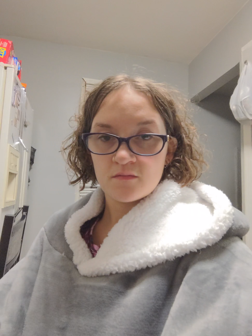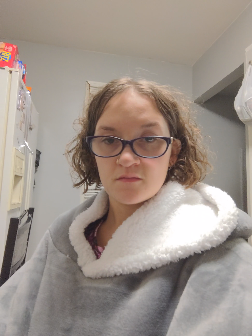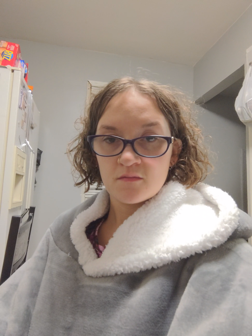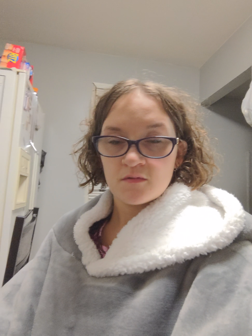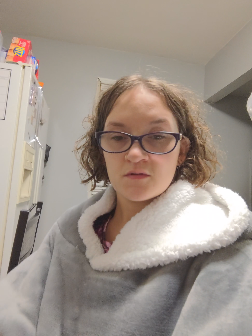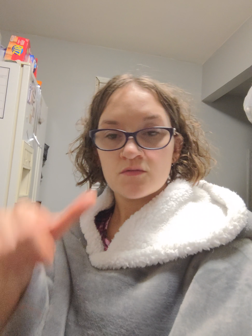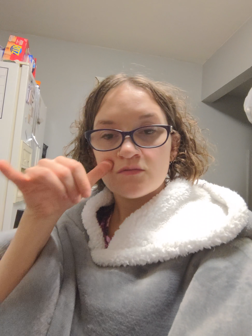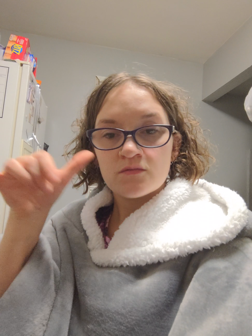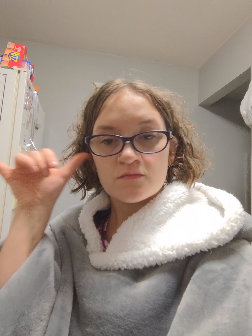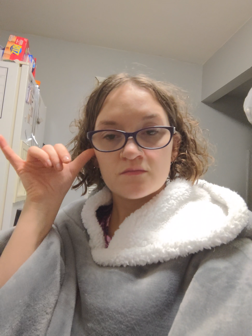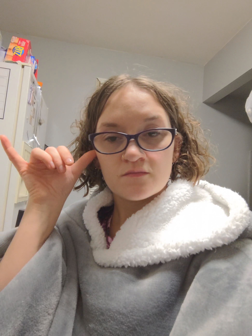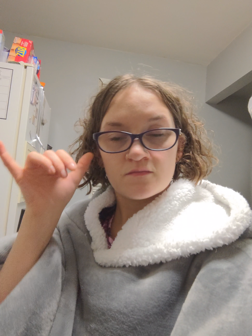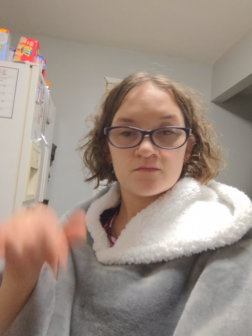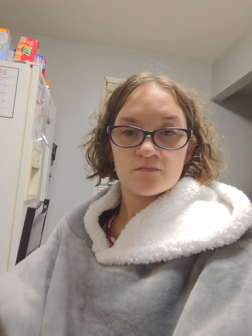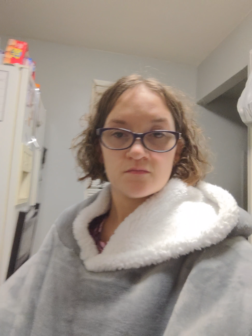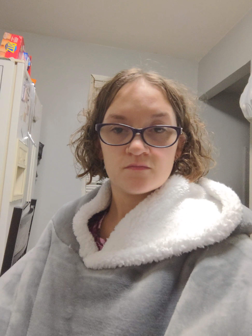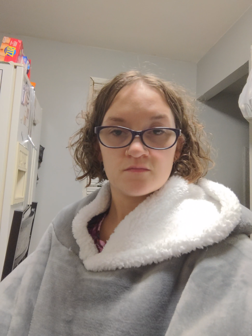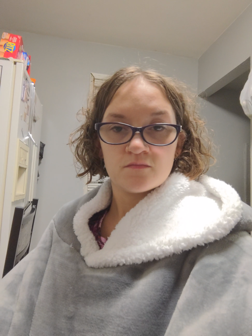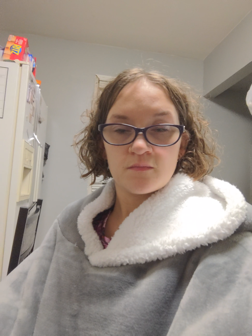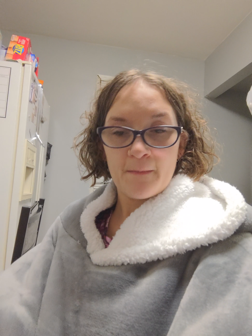yesterday